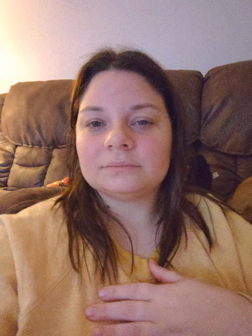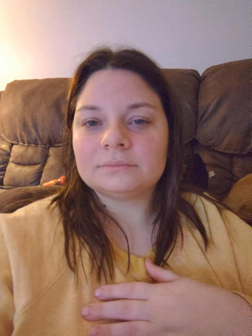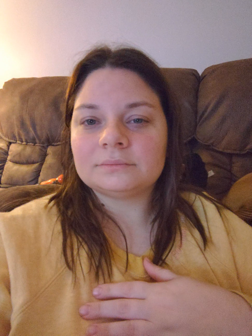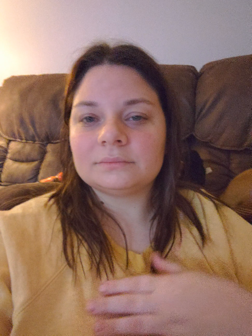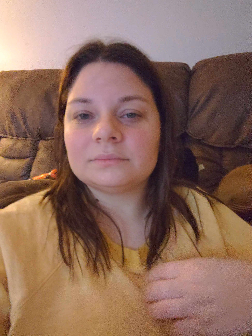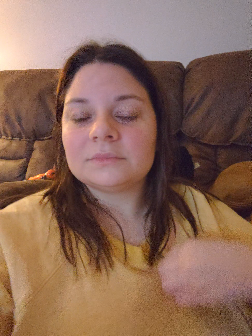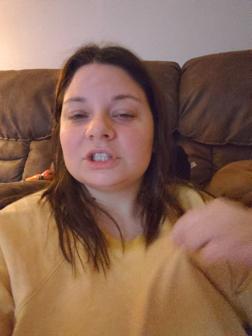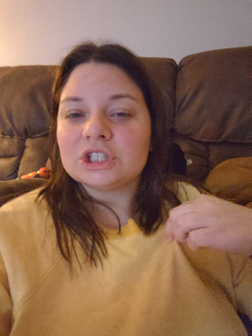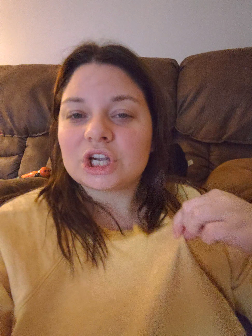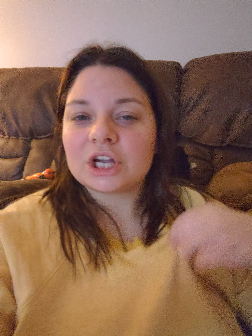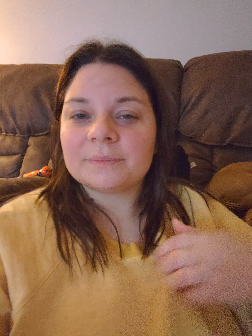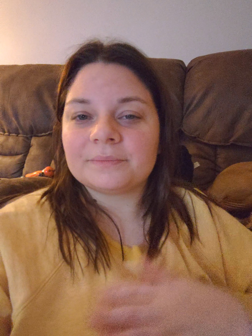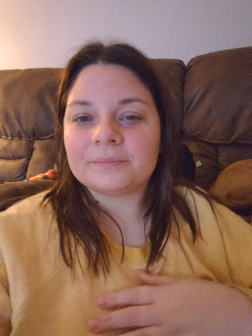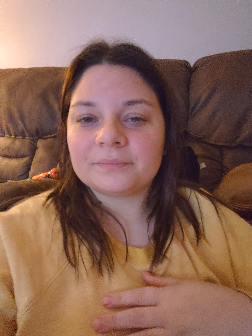shirt